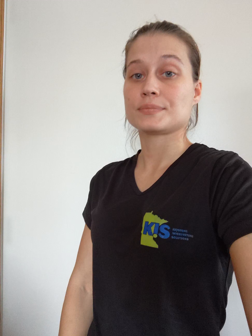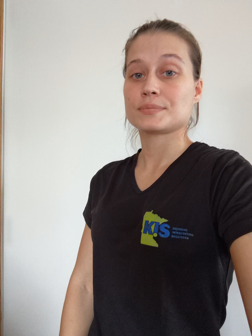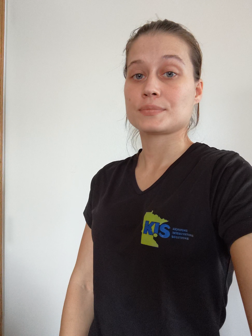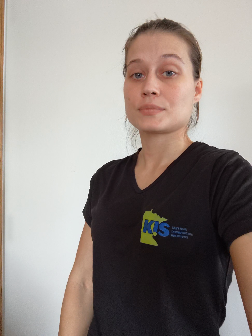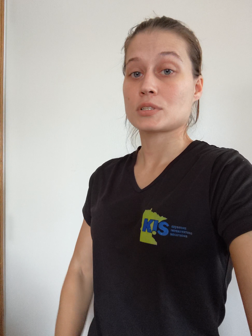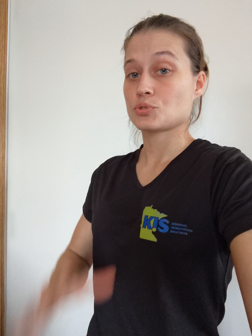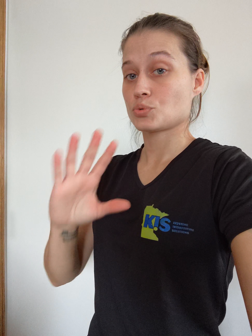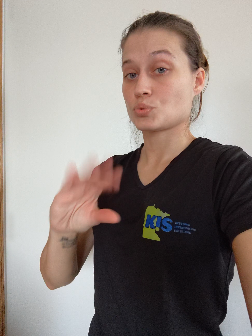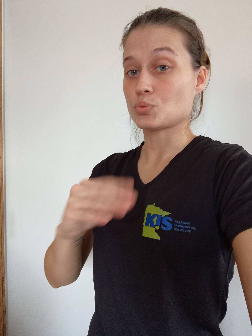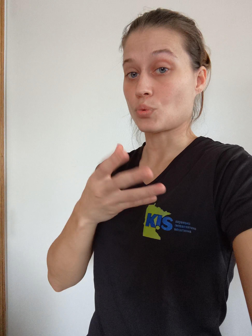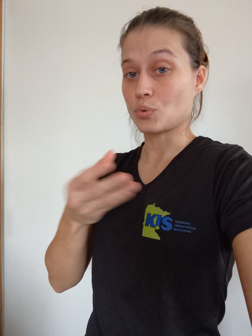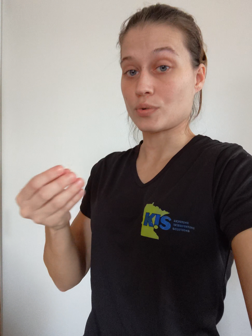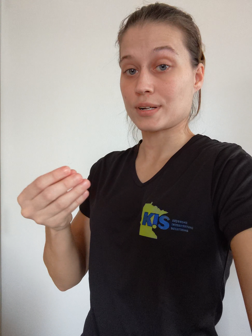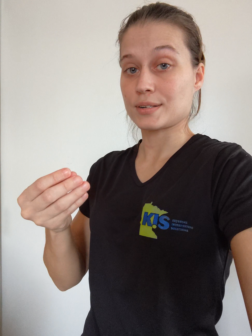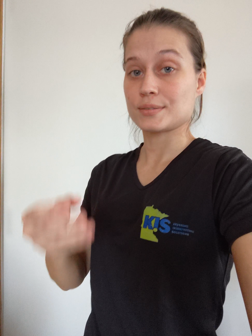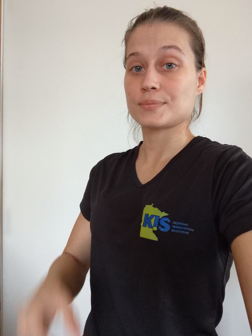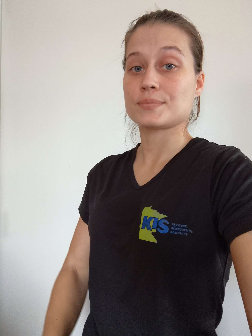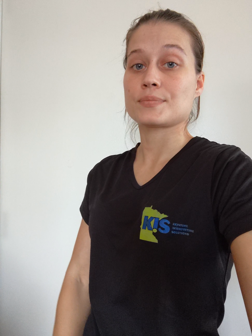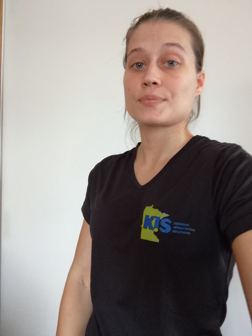story